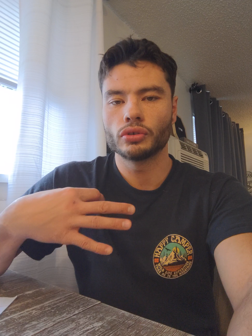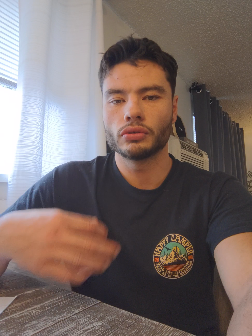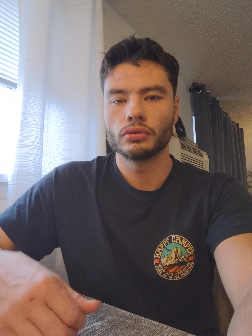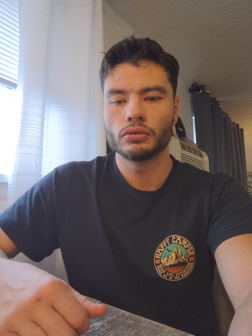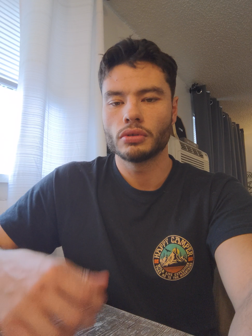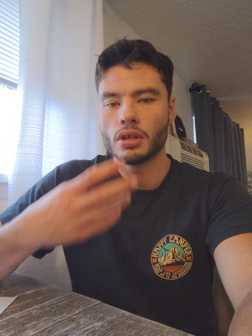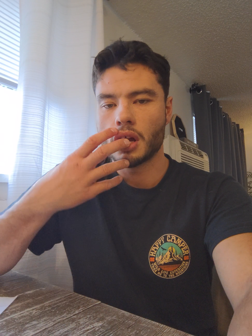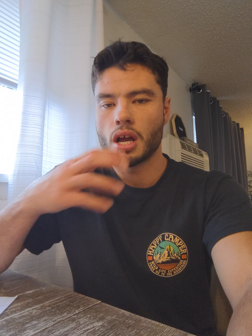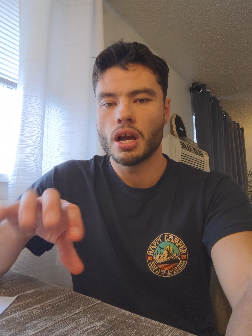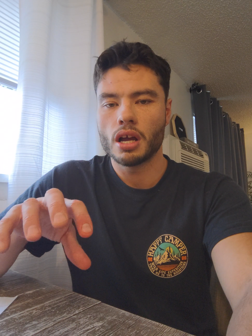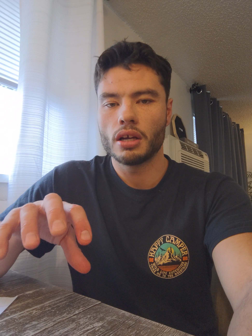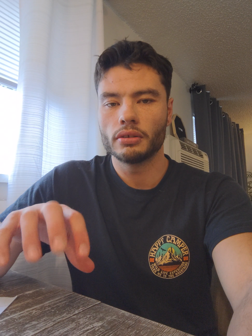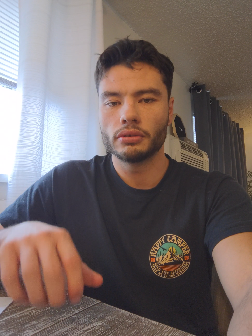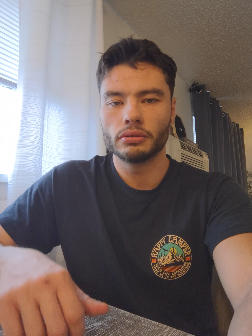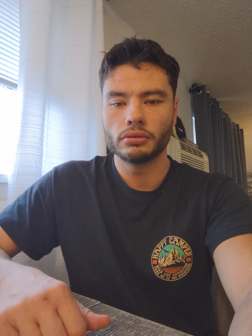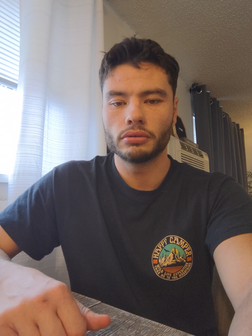hot